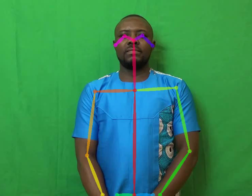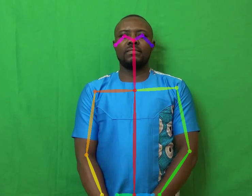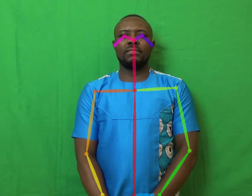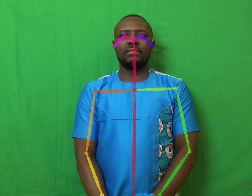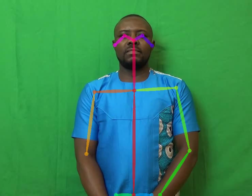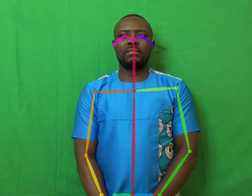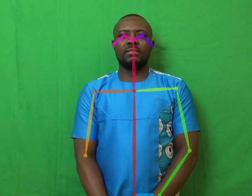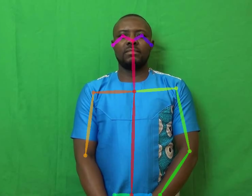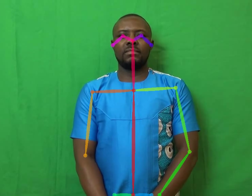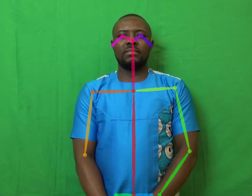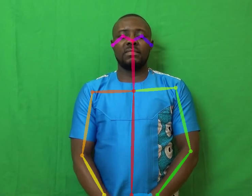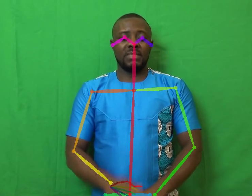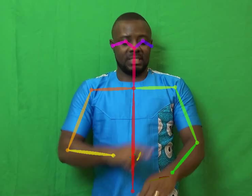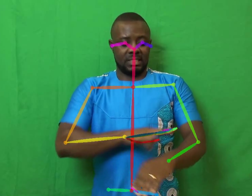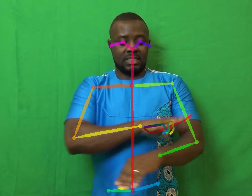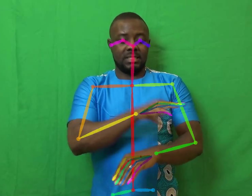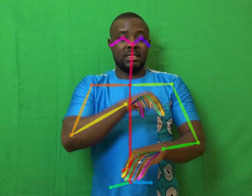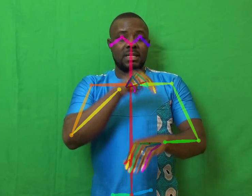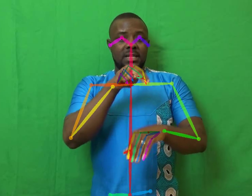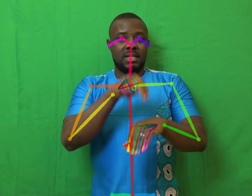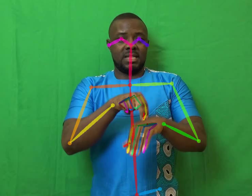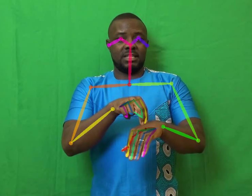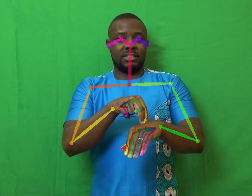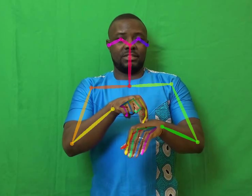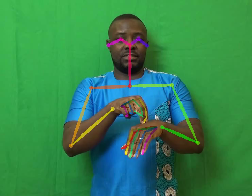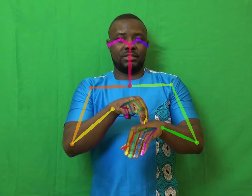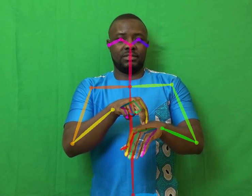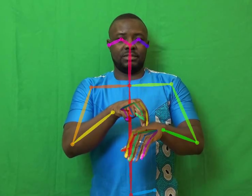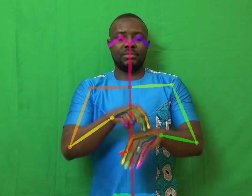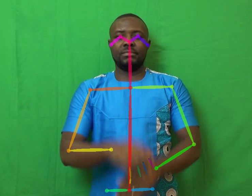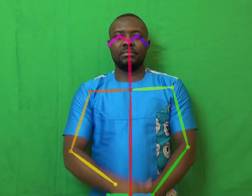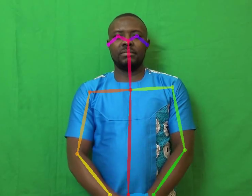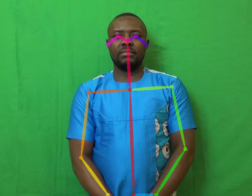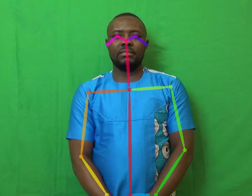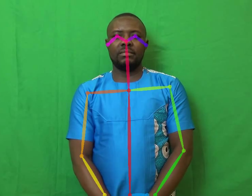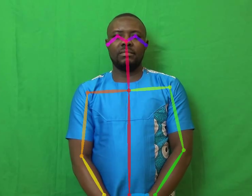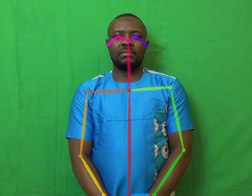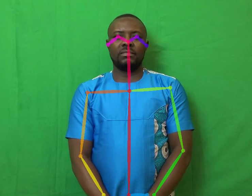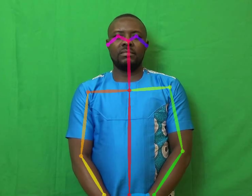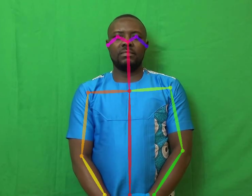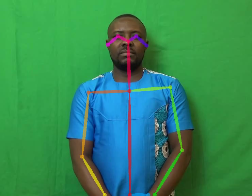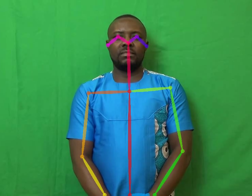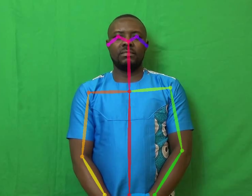nation or natural